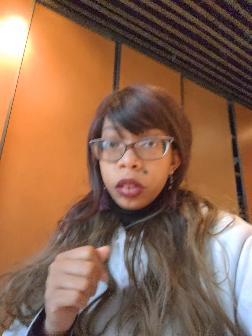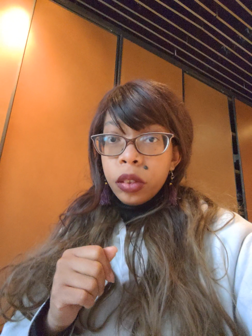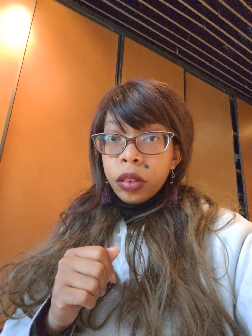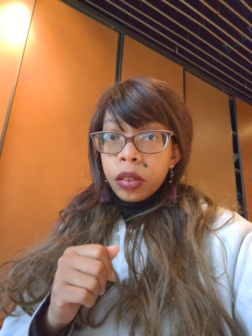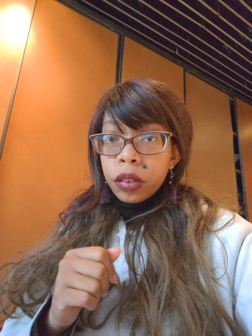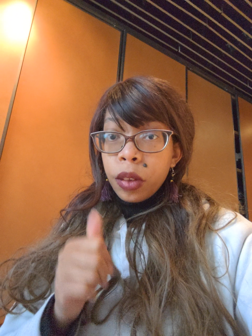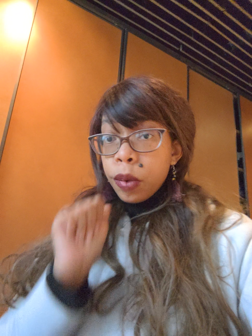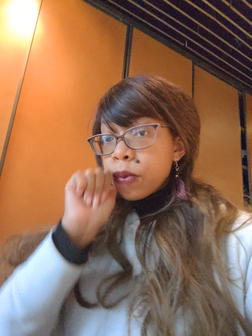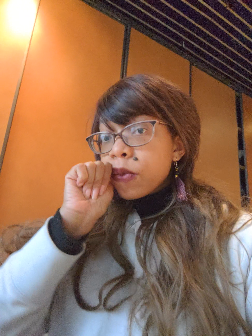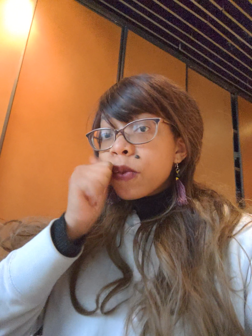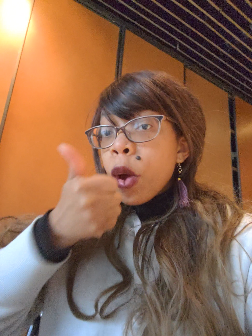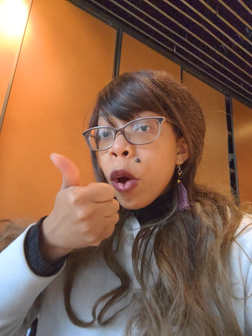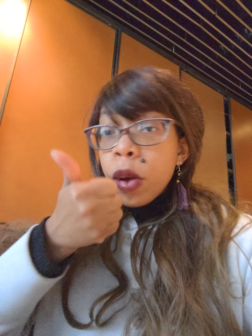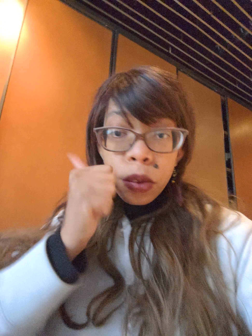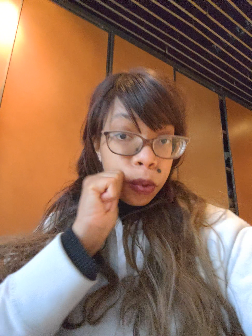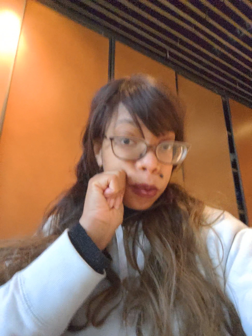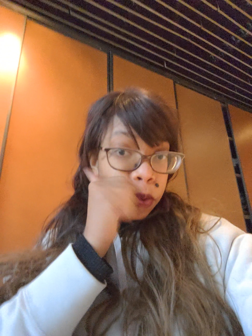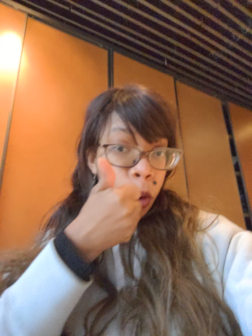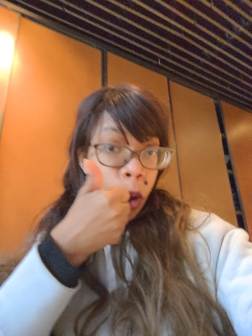tomorrow